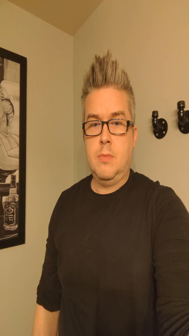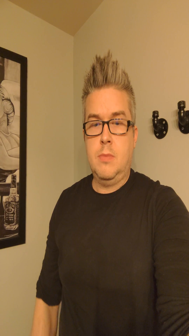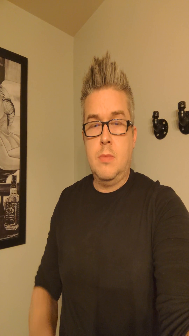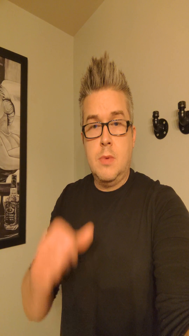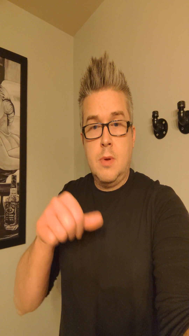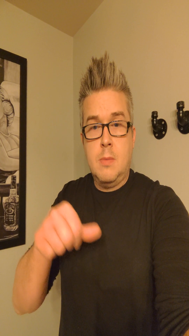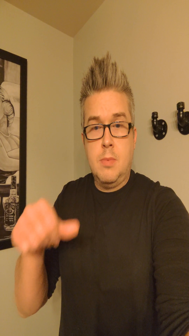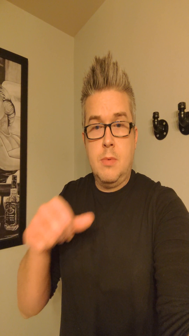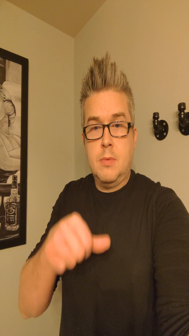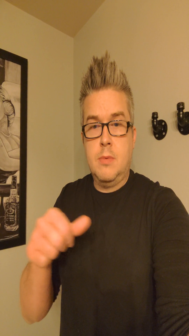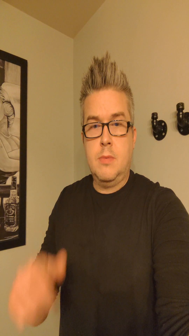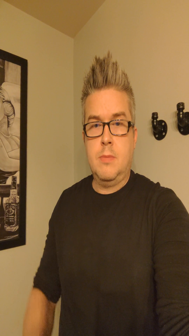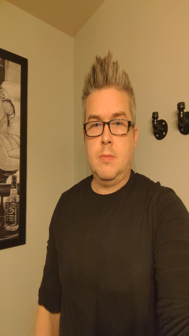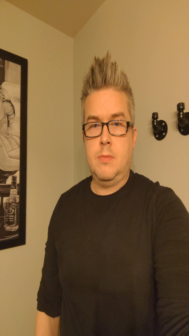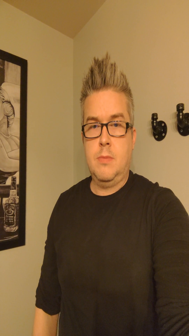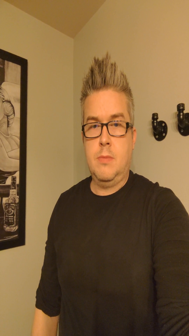puzzle